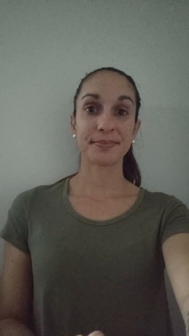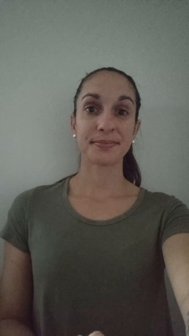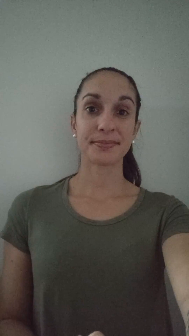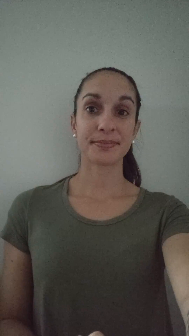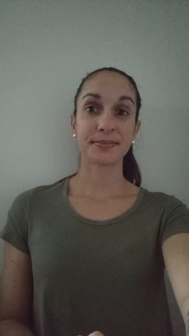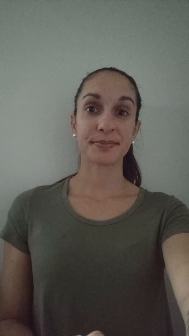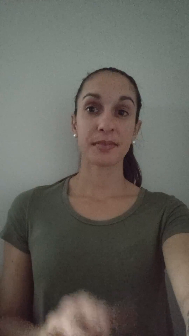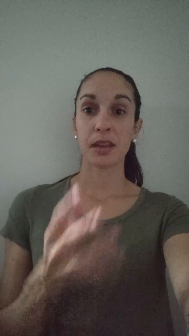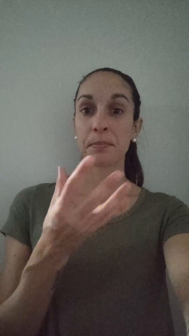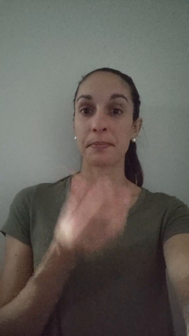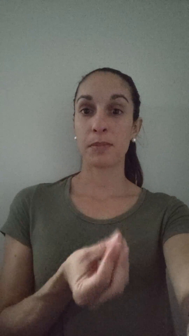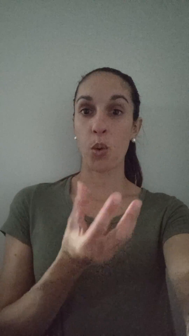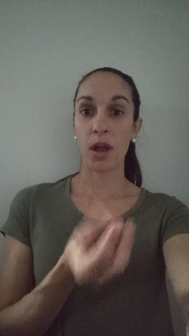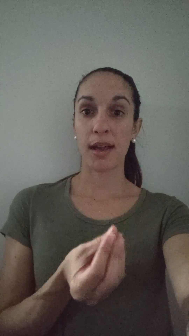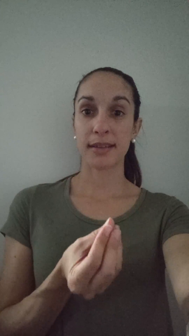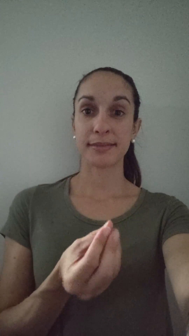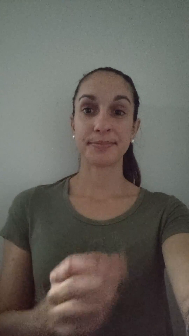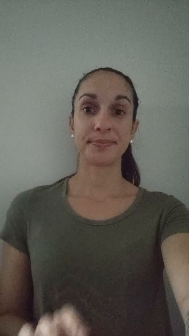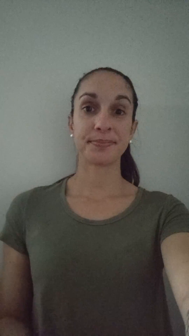poor